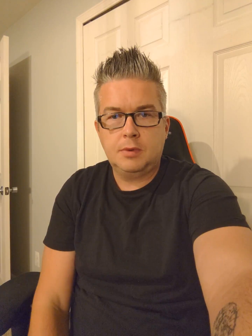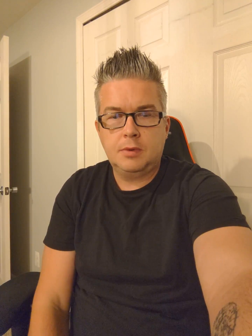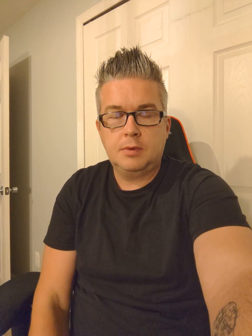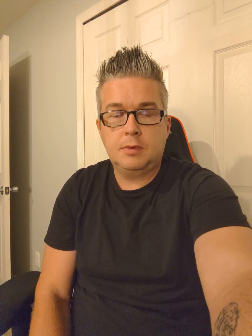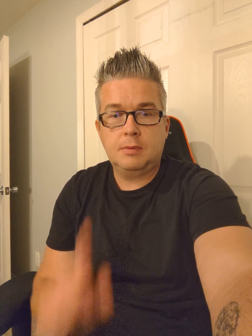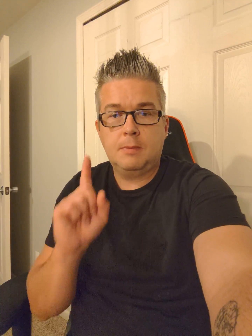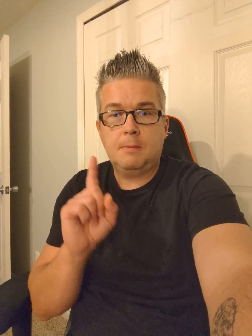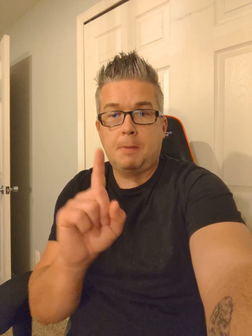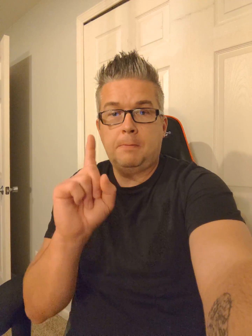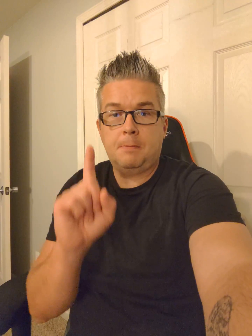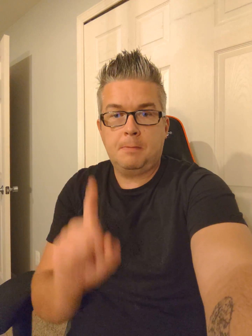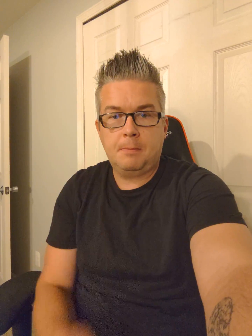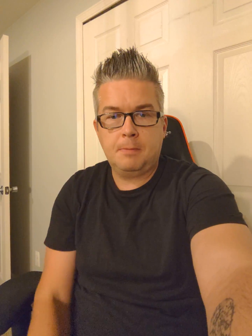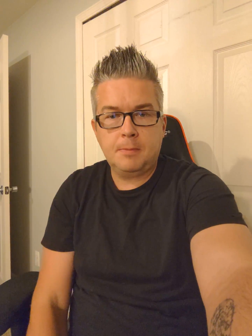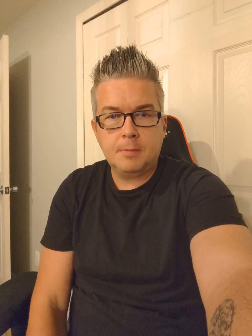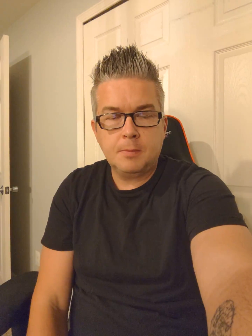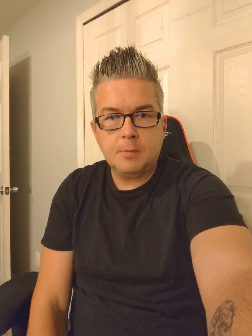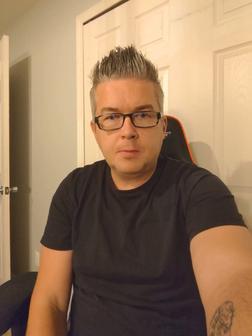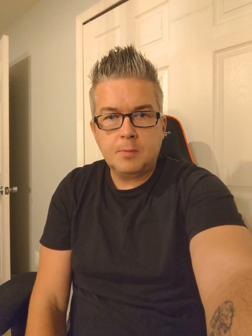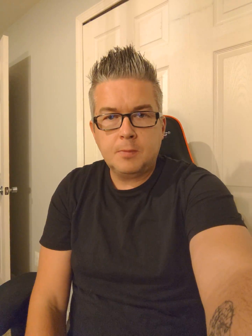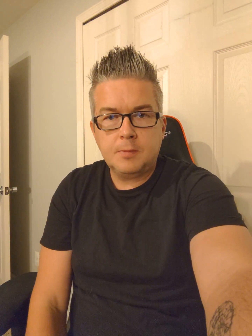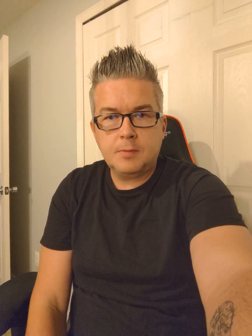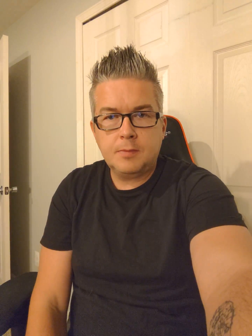bump